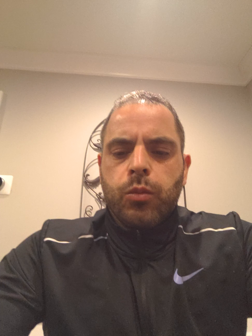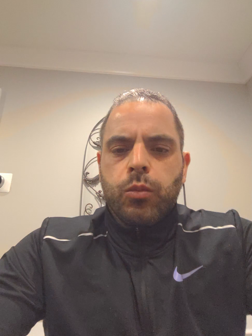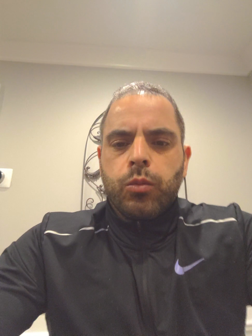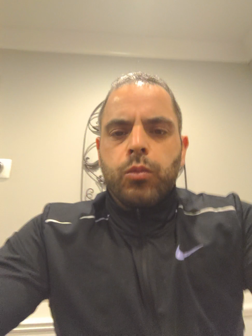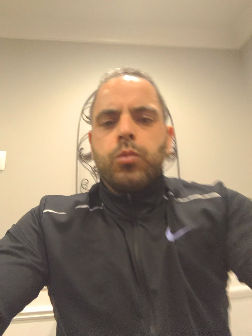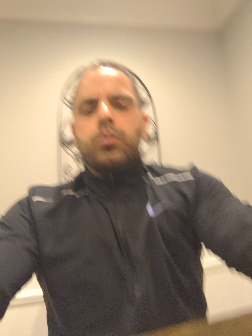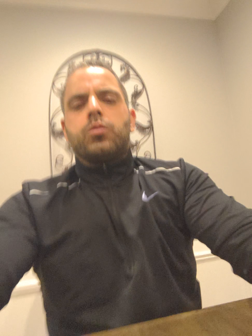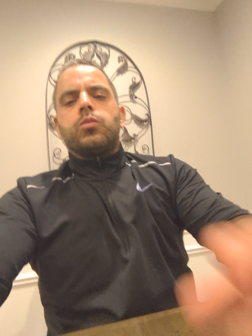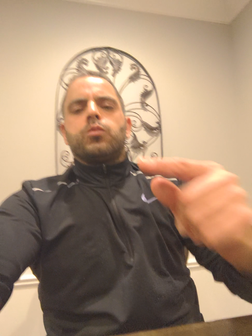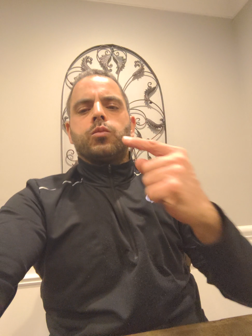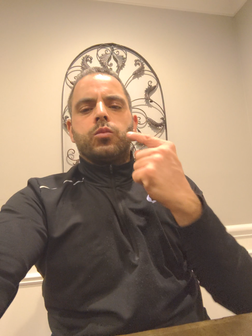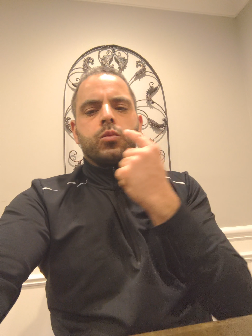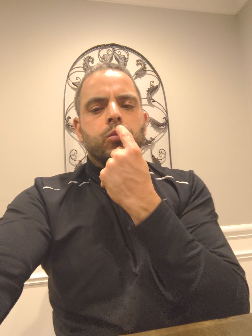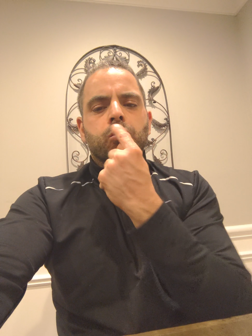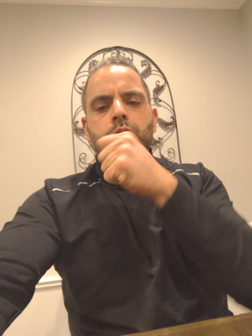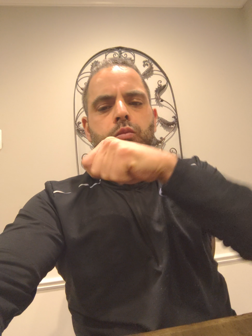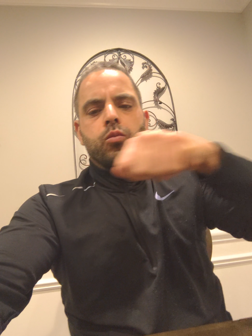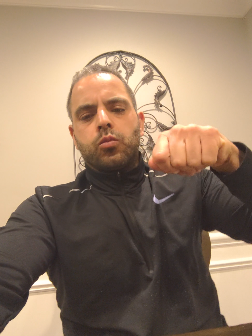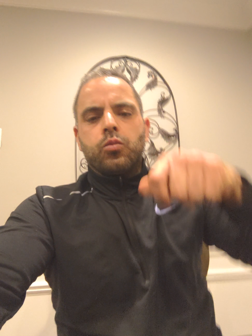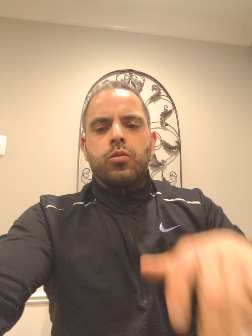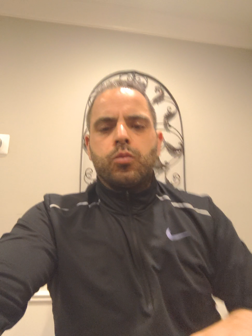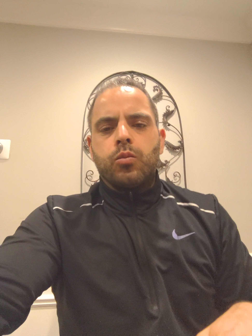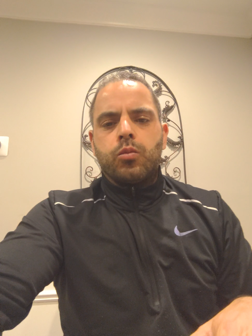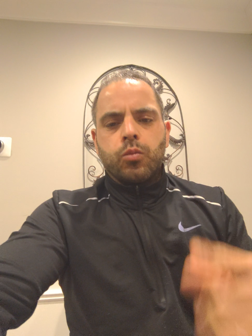toothbrush